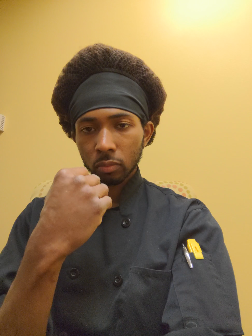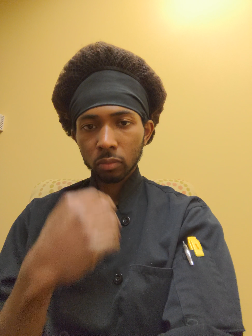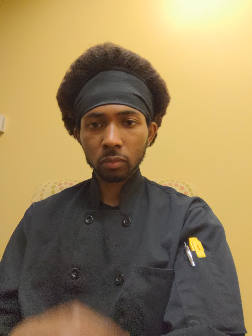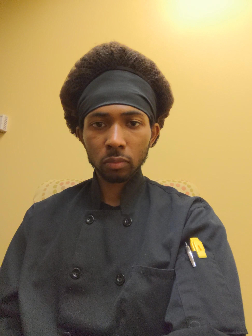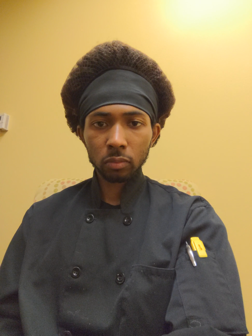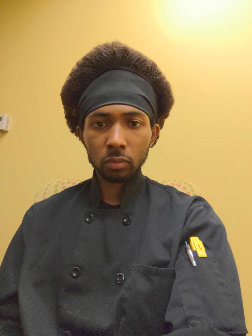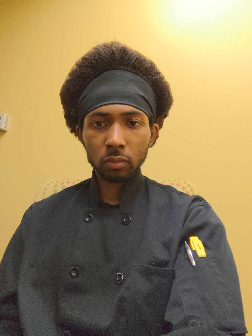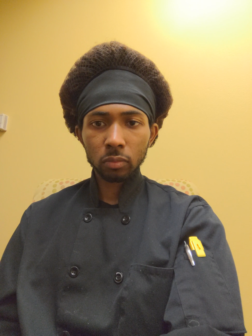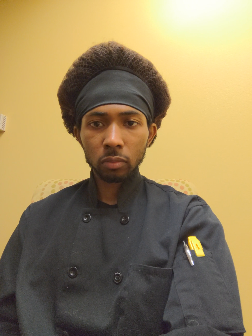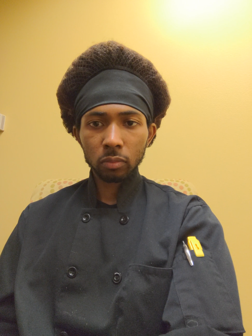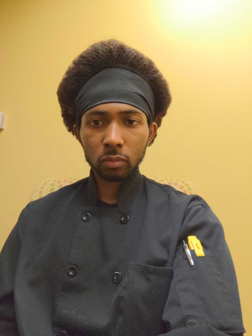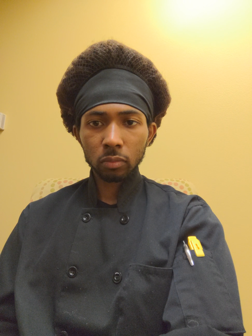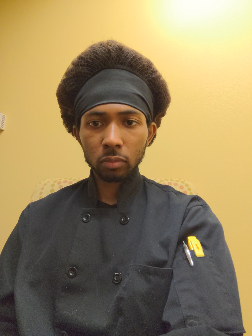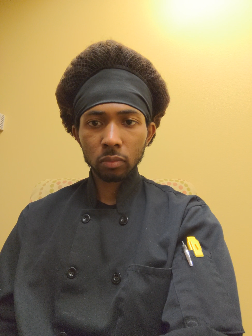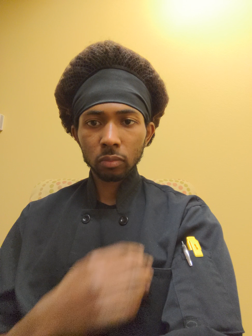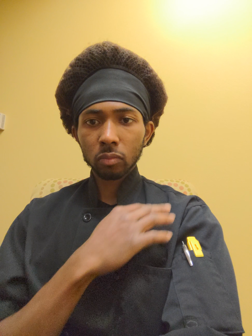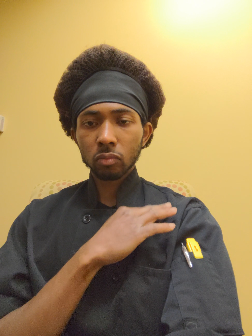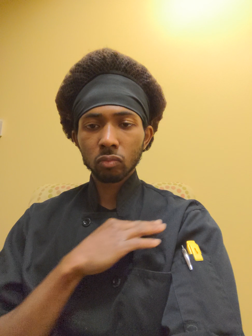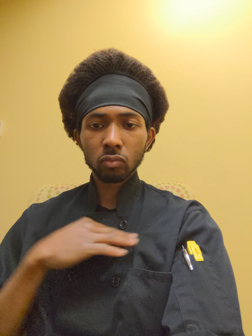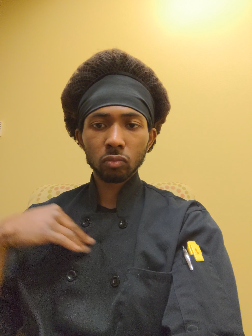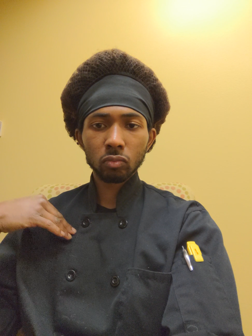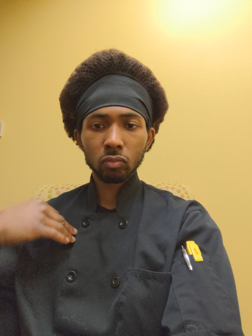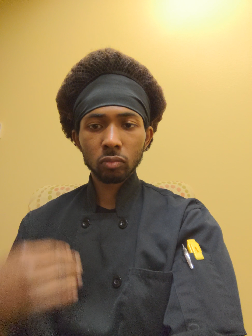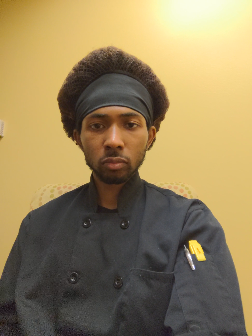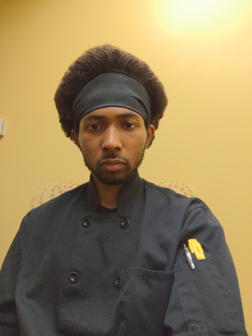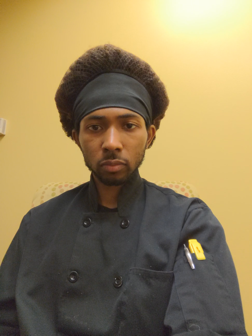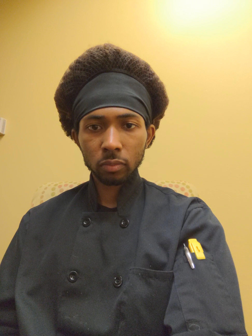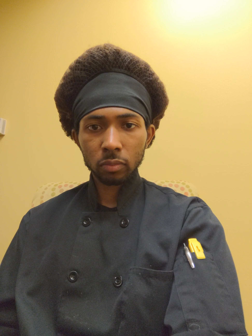bib